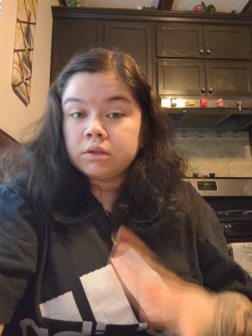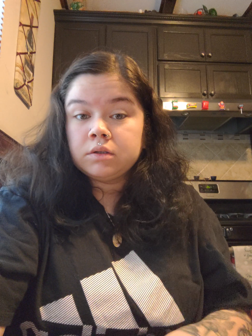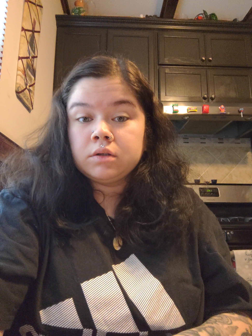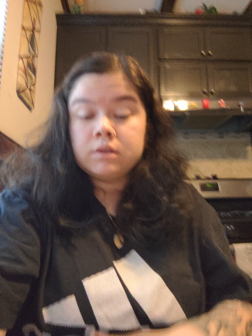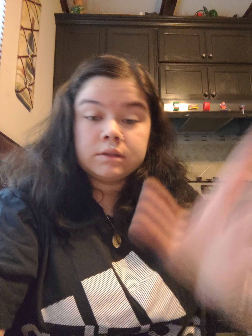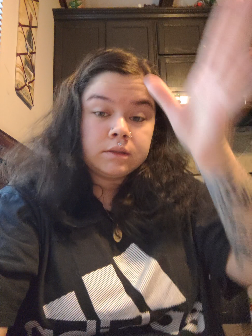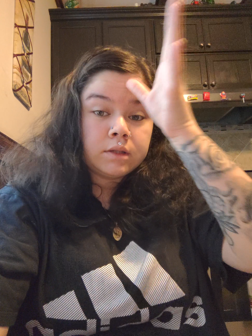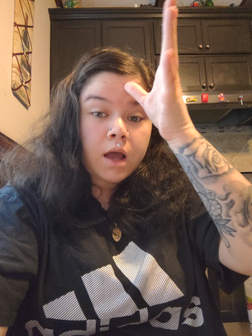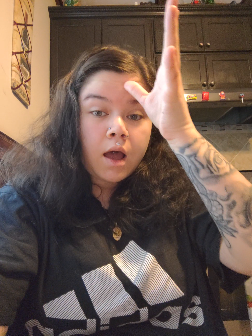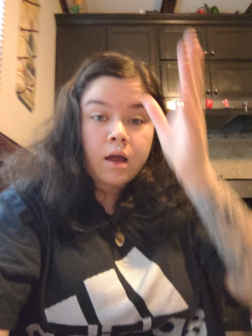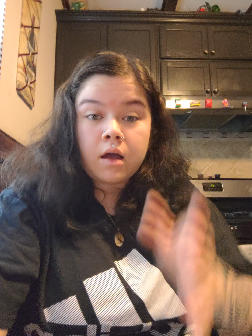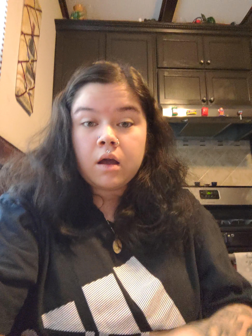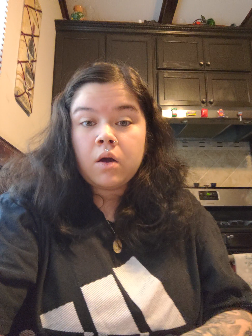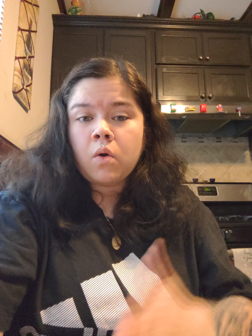dad